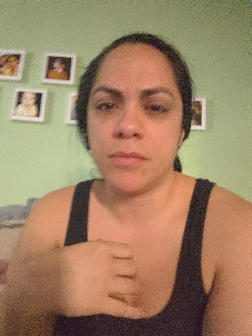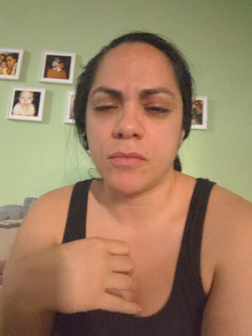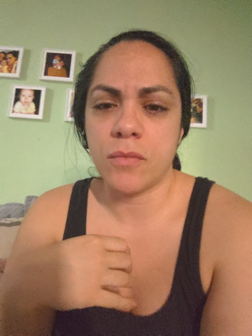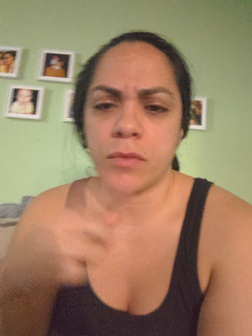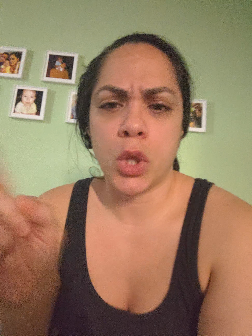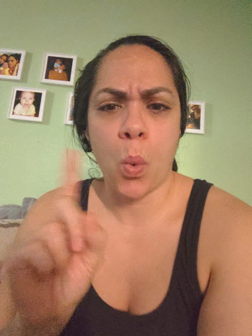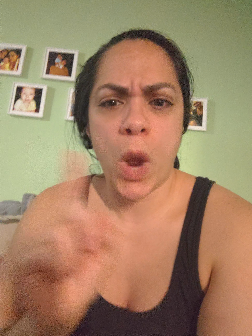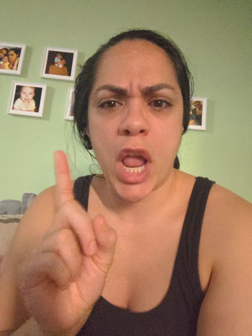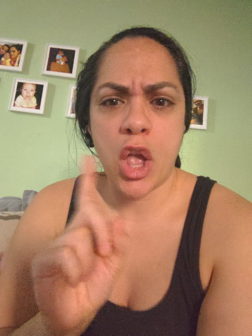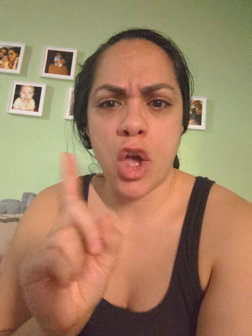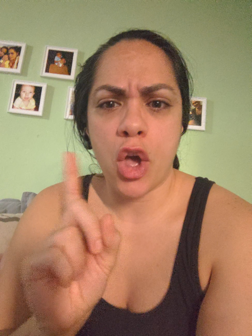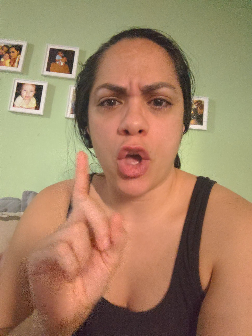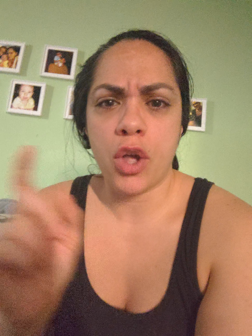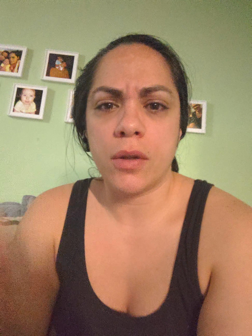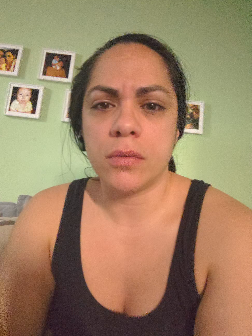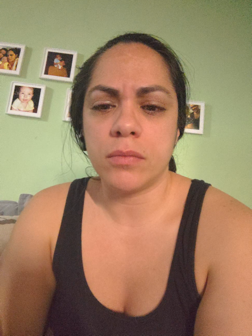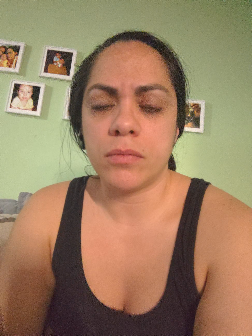where